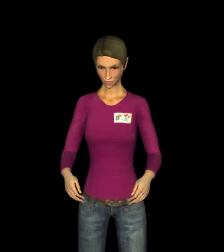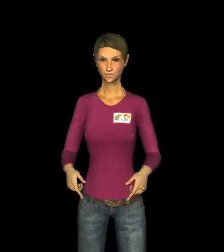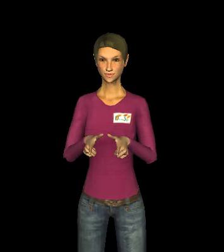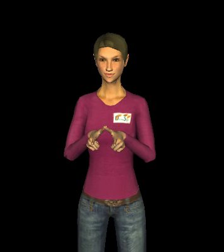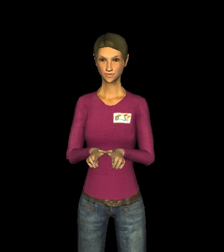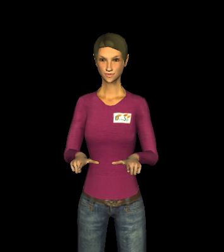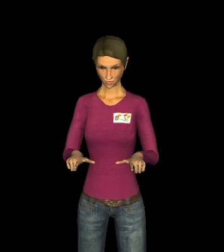لغة